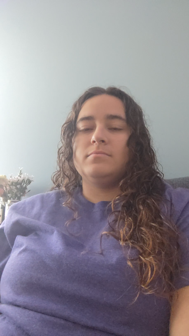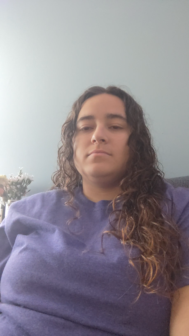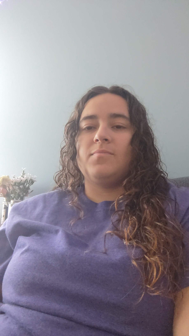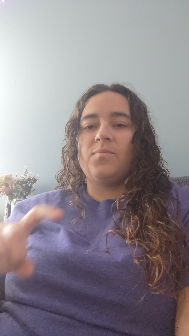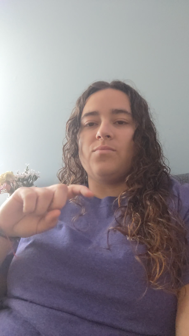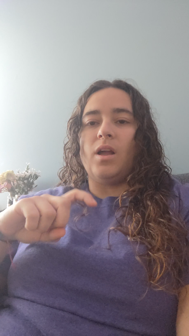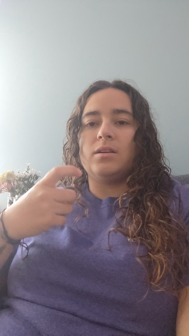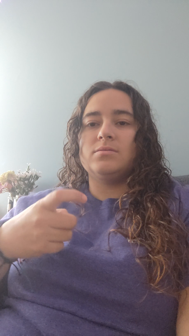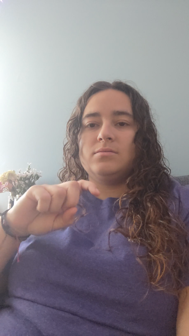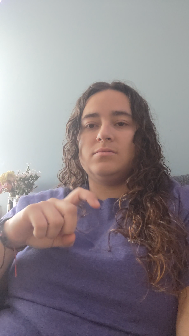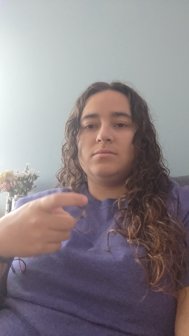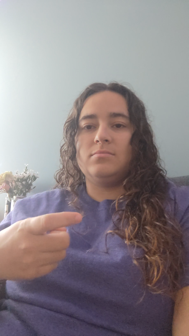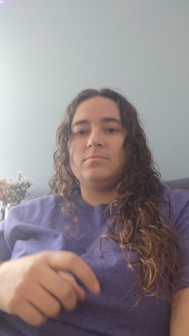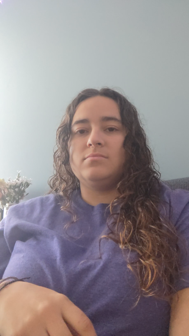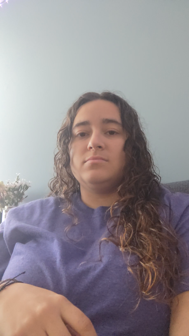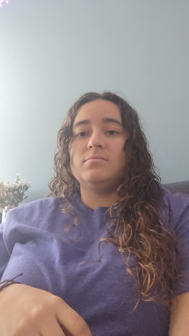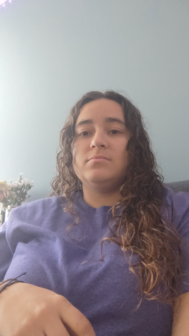friend